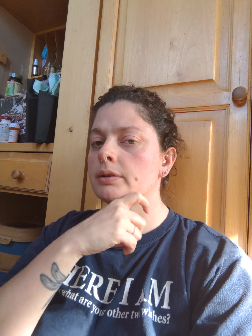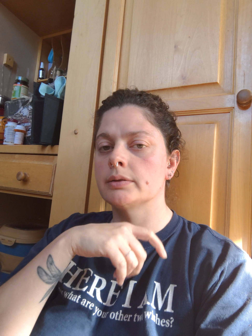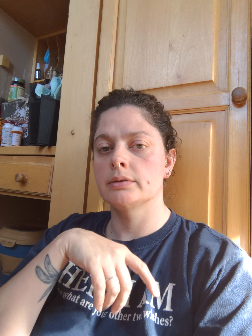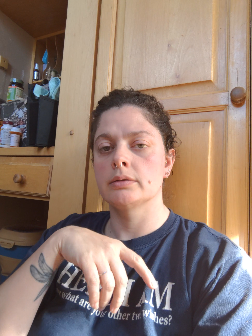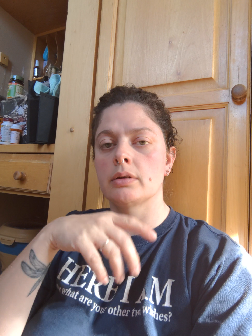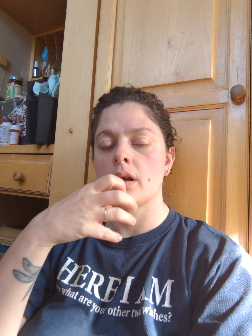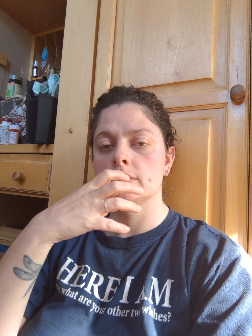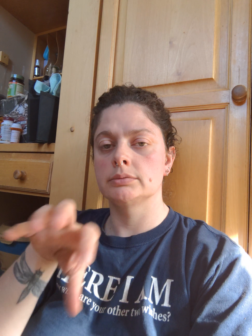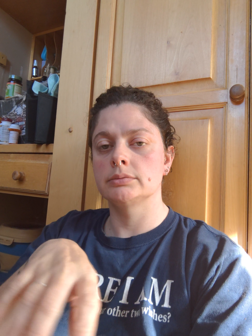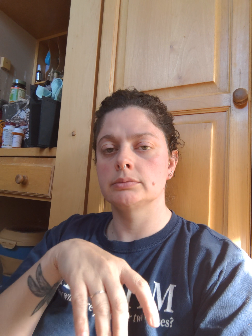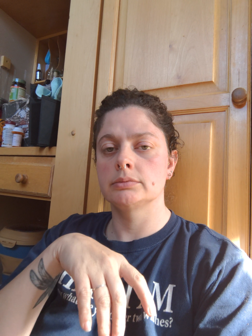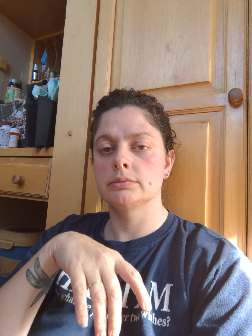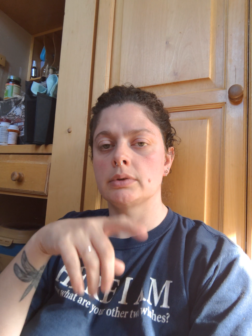hot